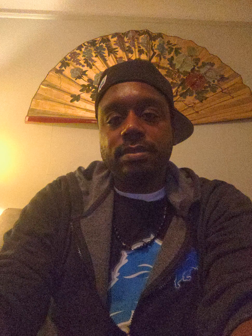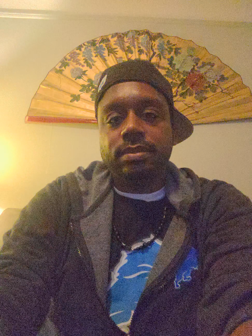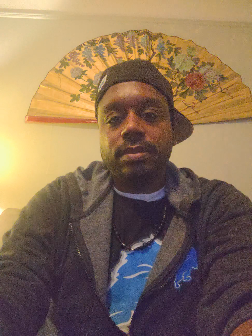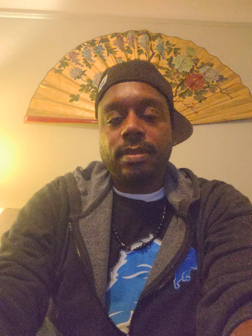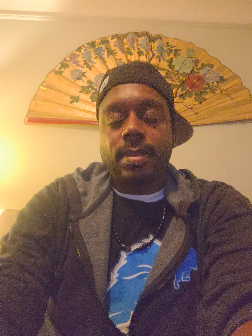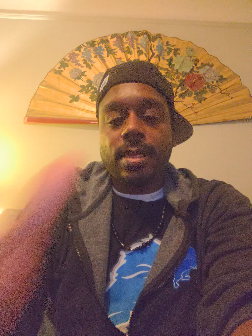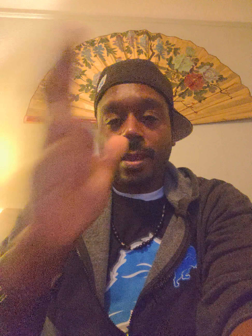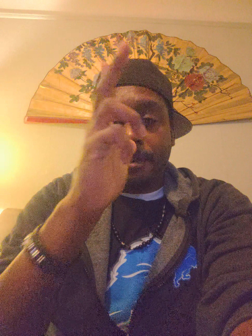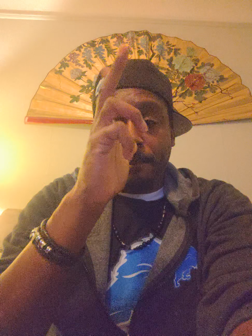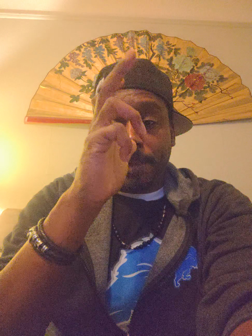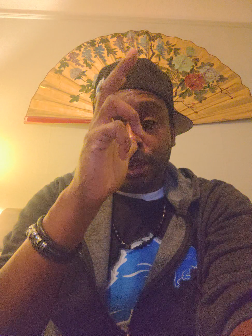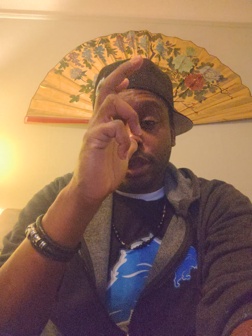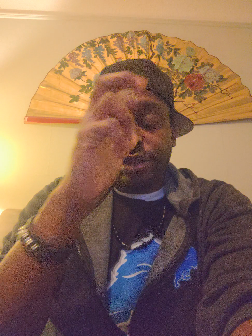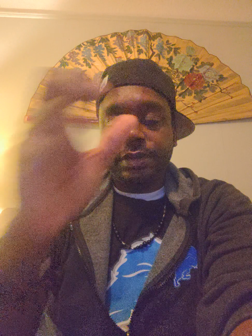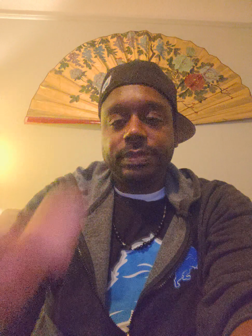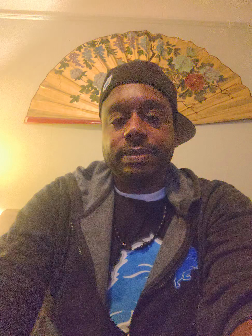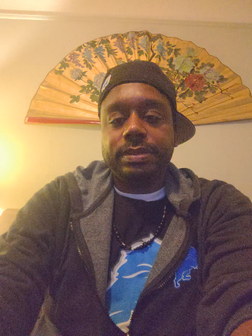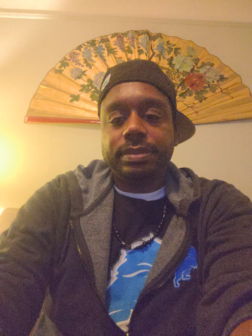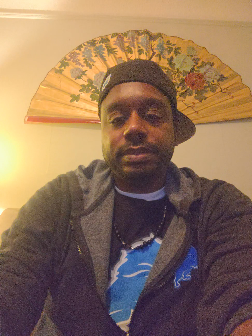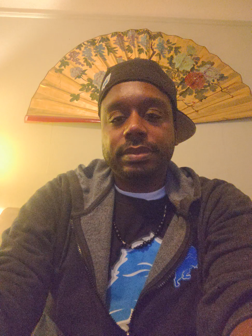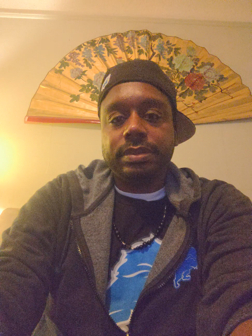bug